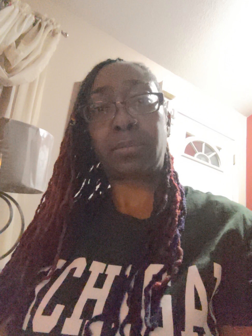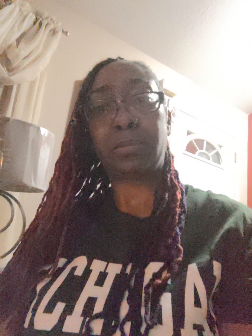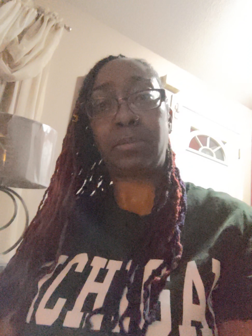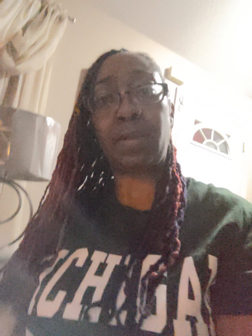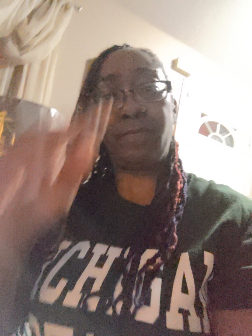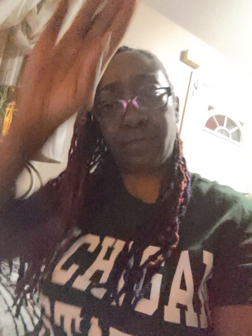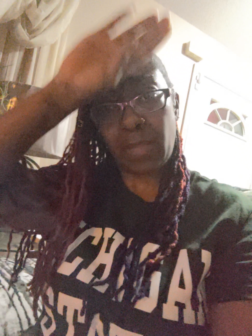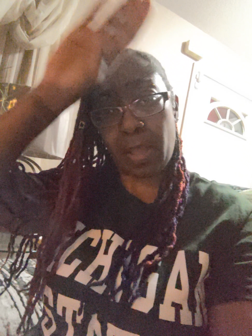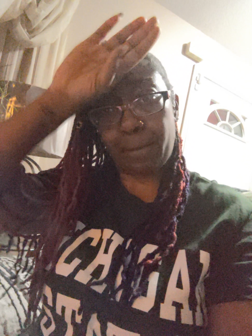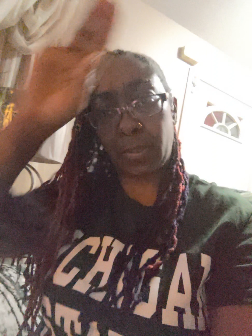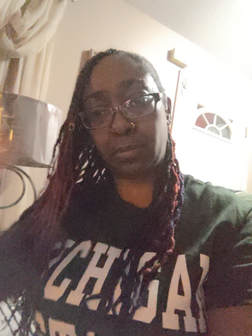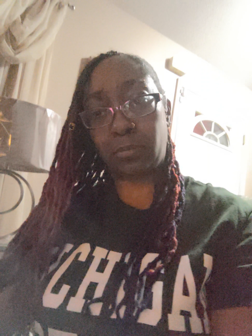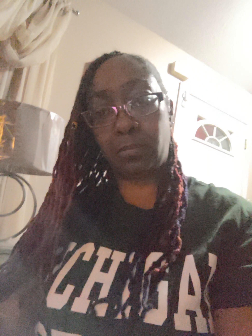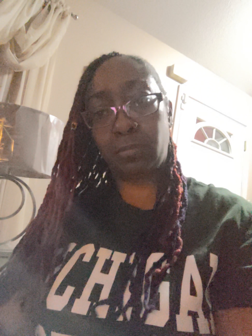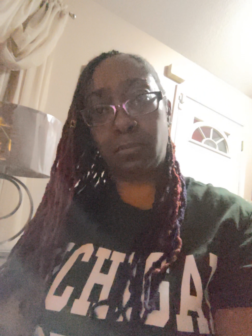fireman